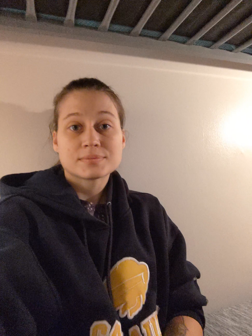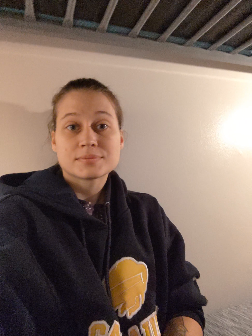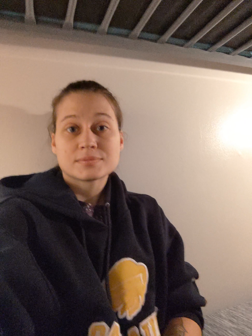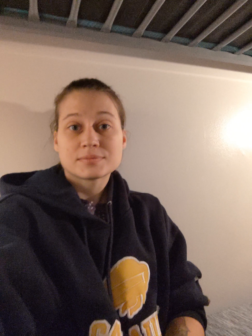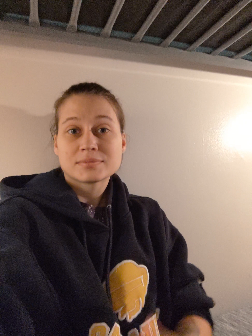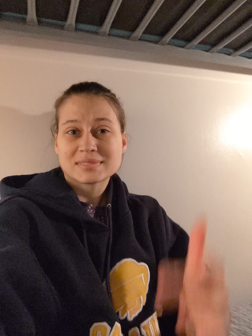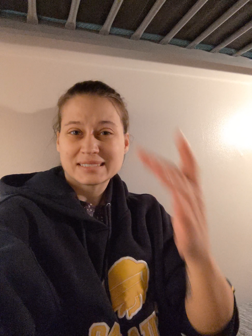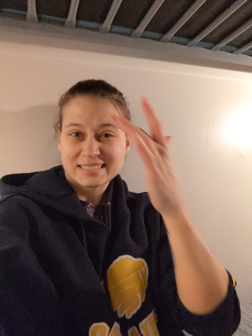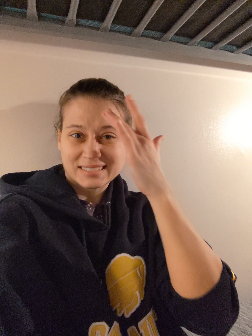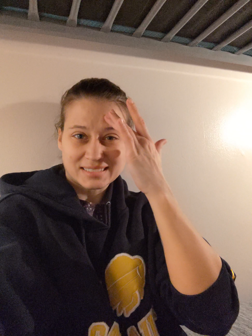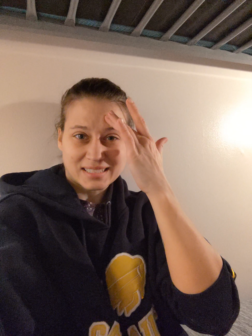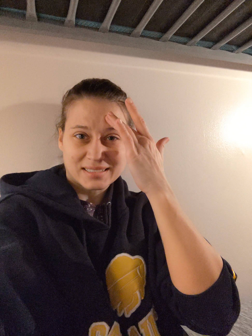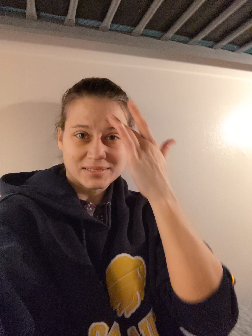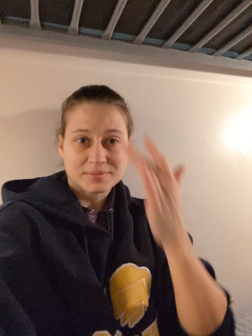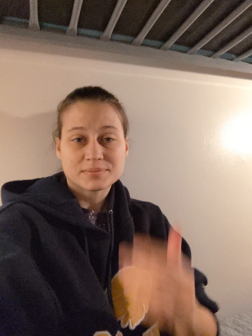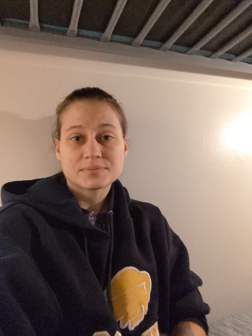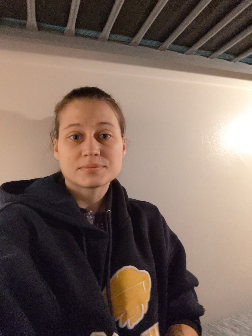sick